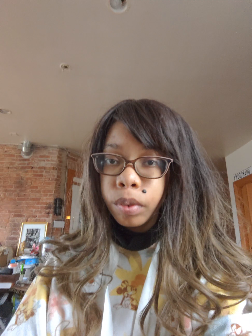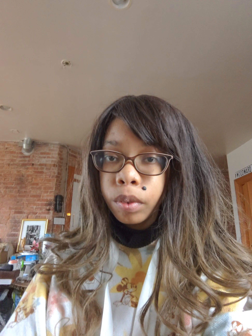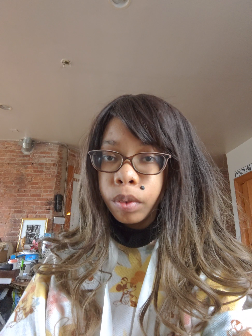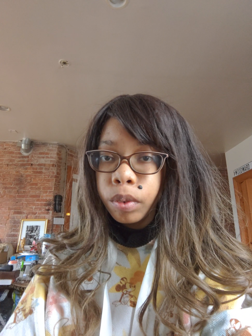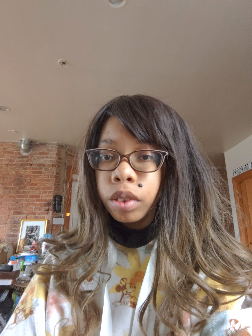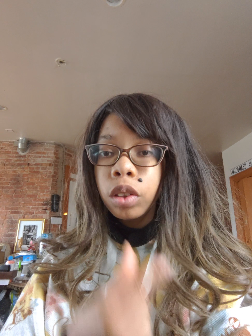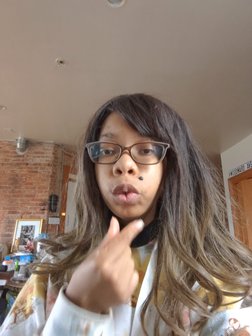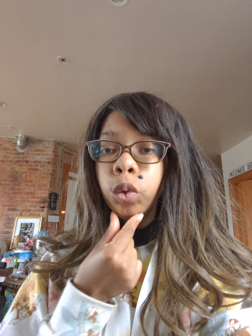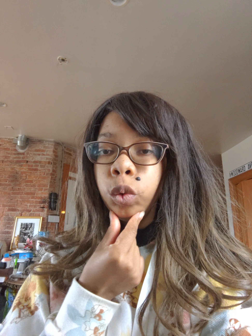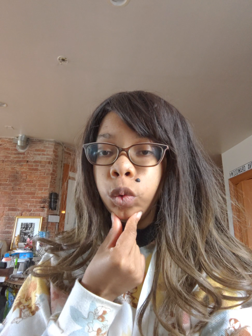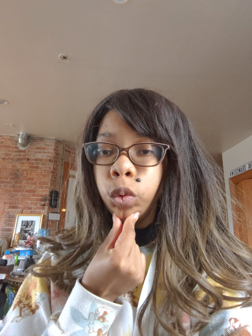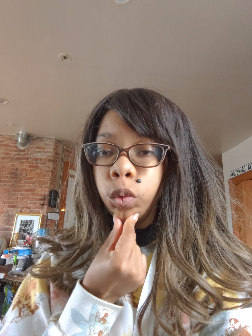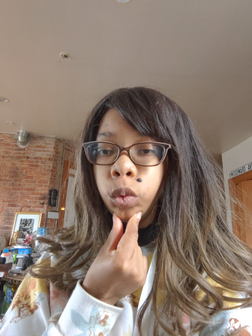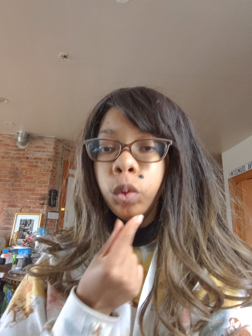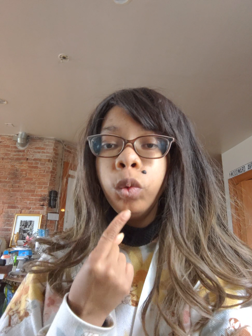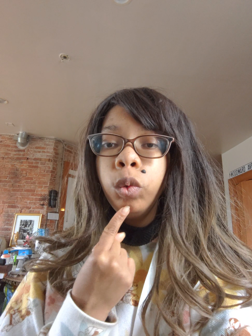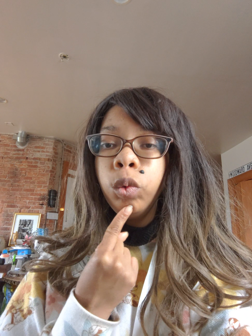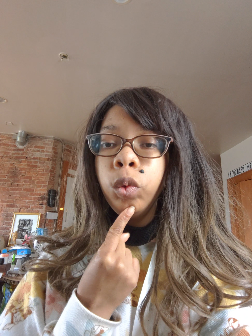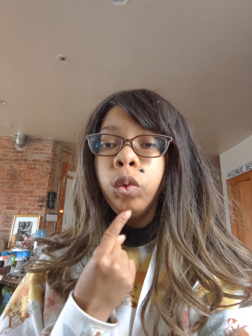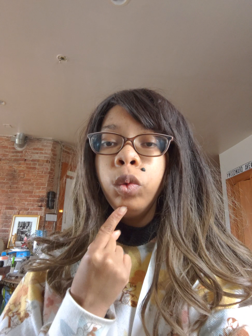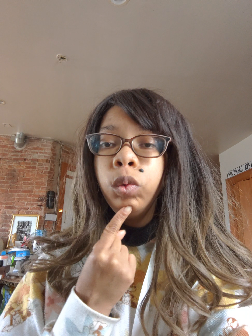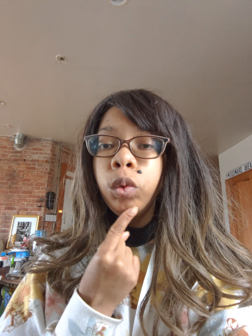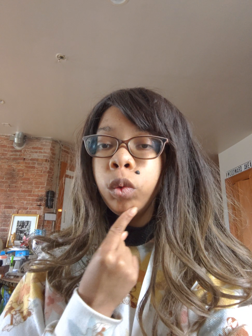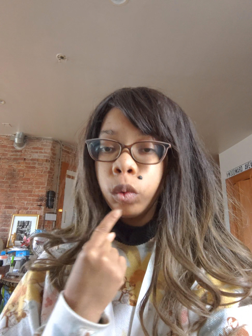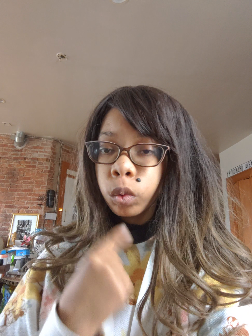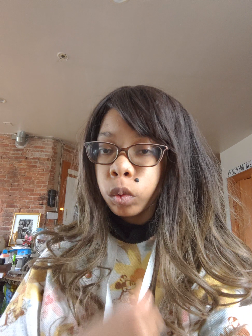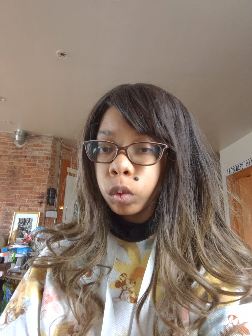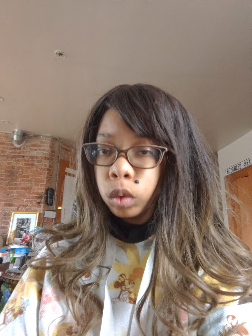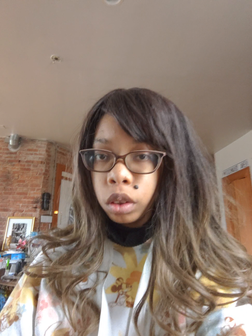chin